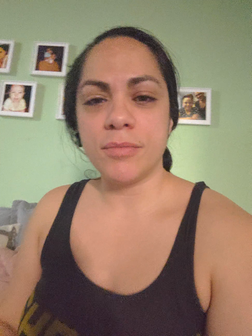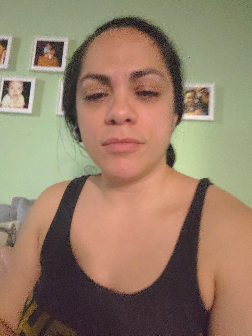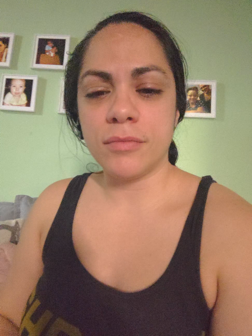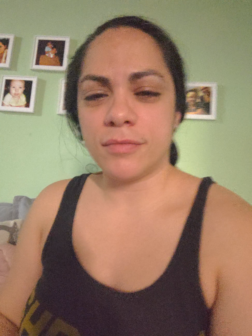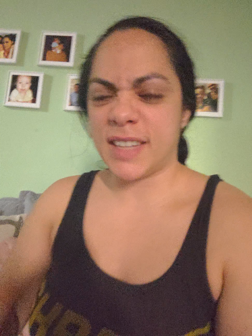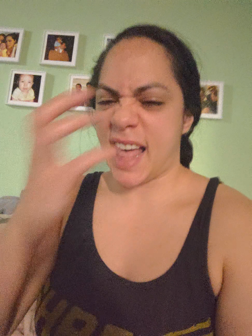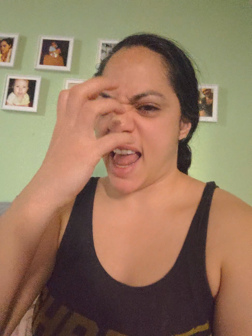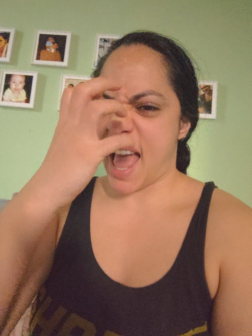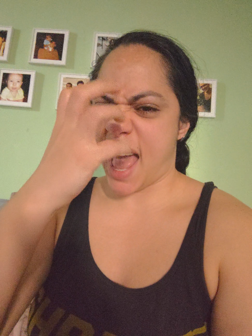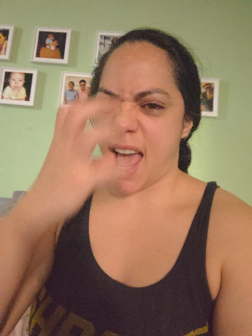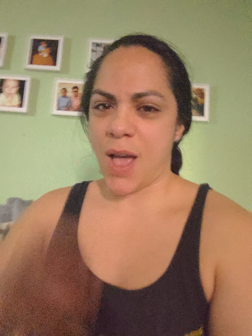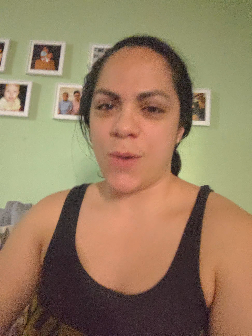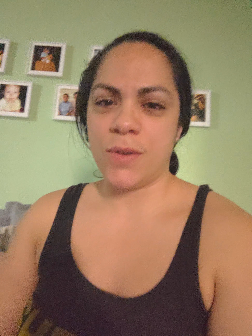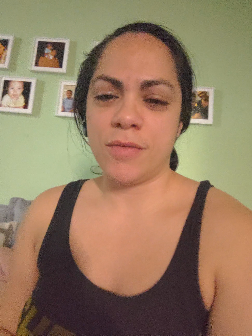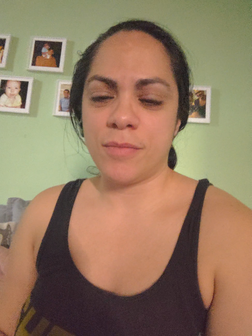clown